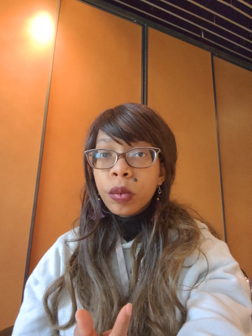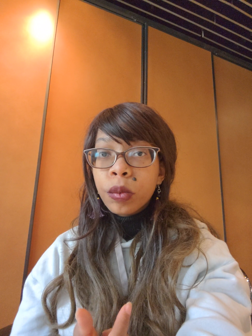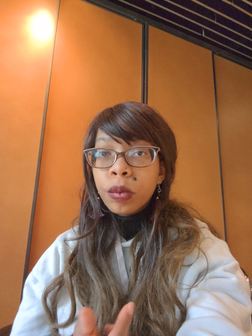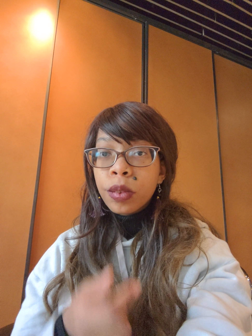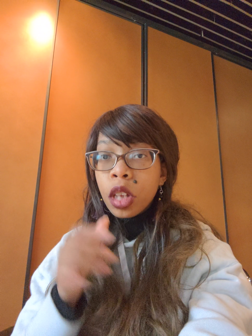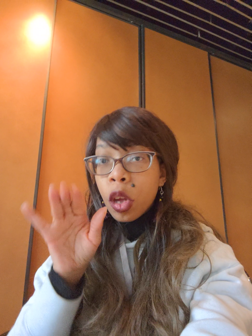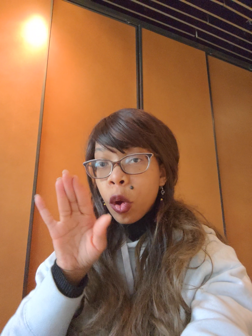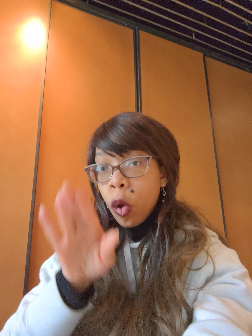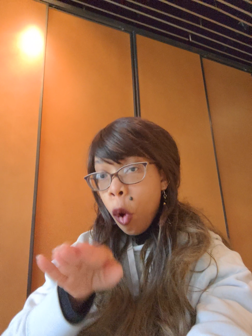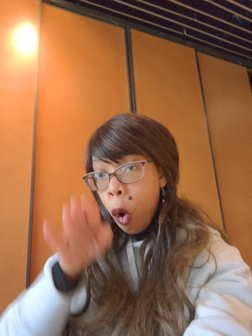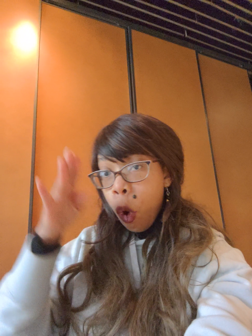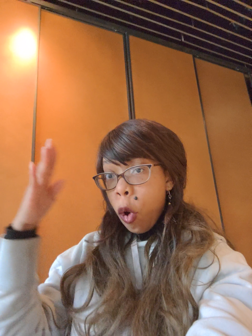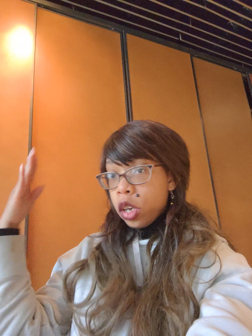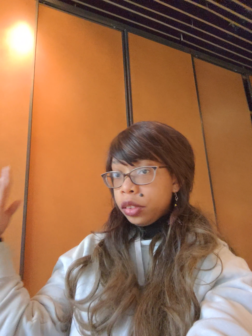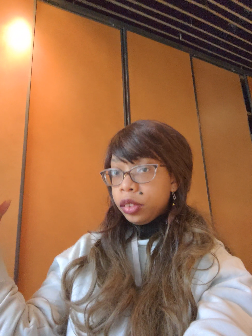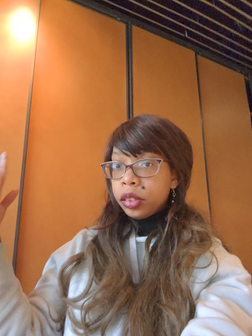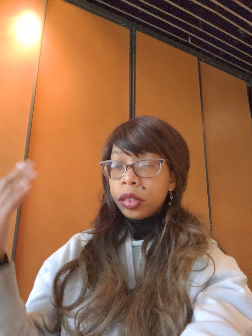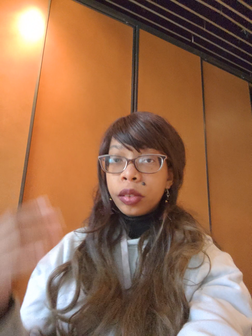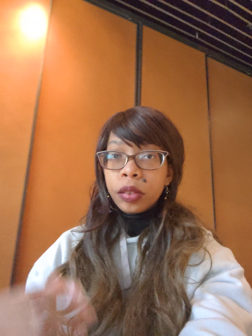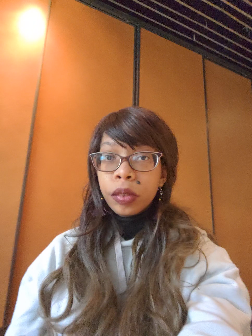open